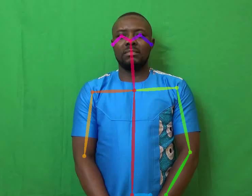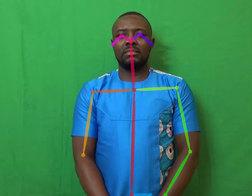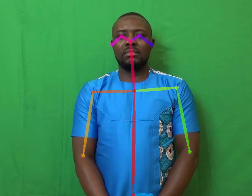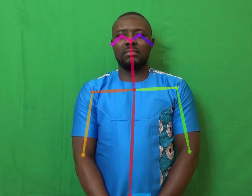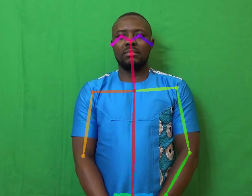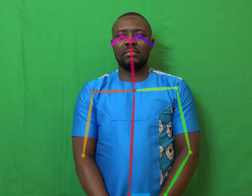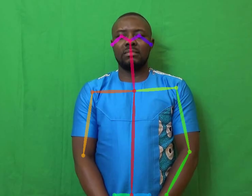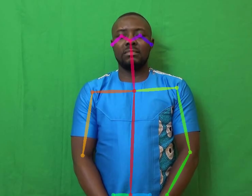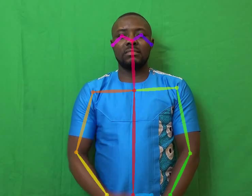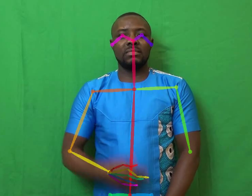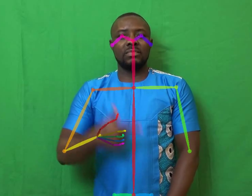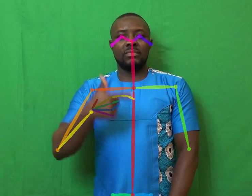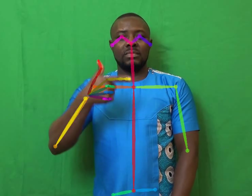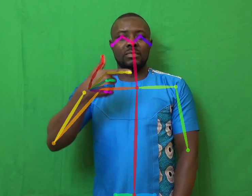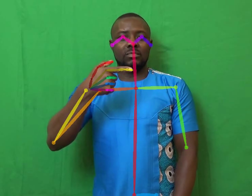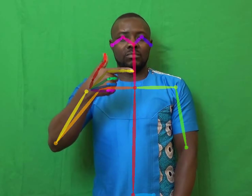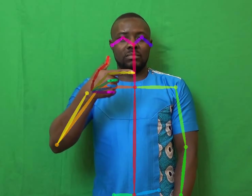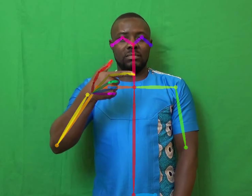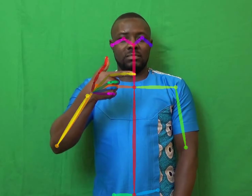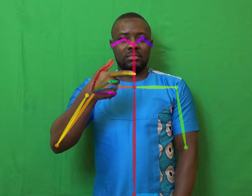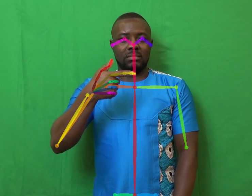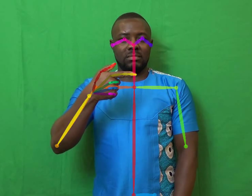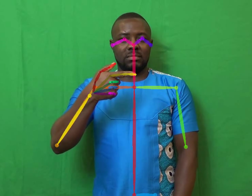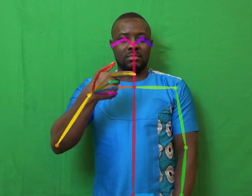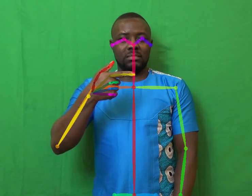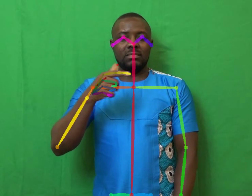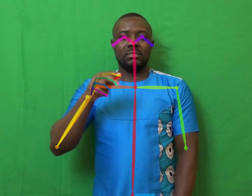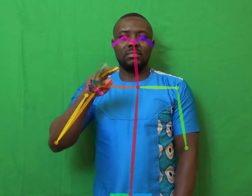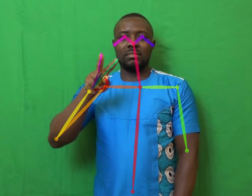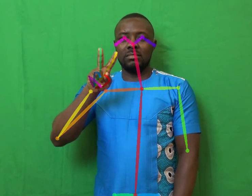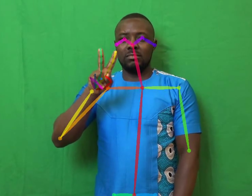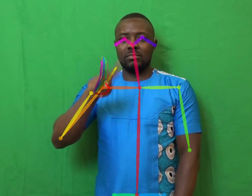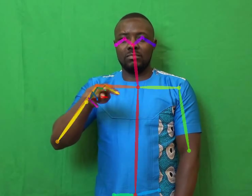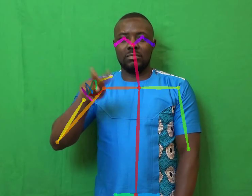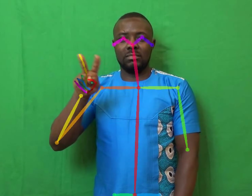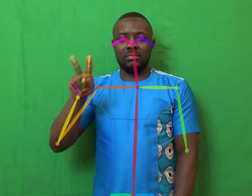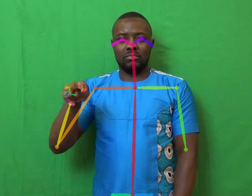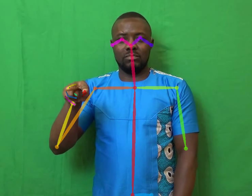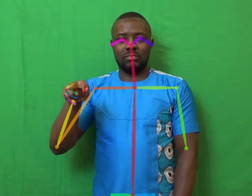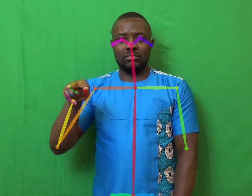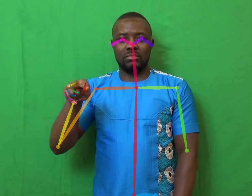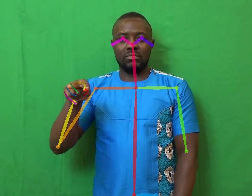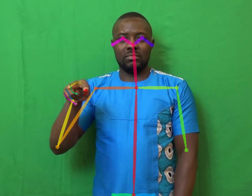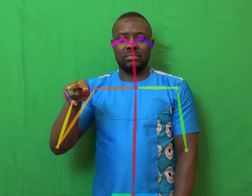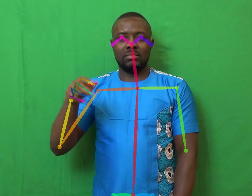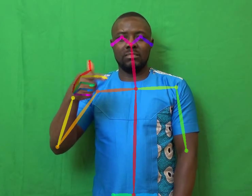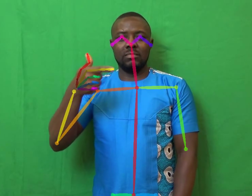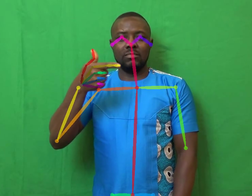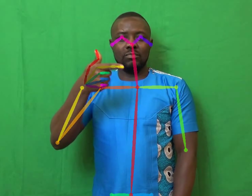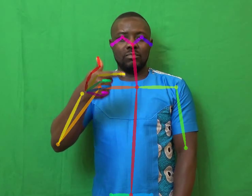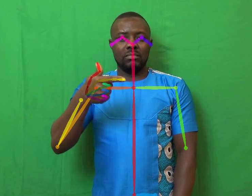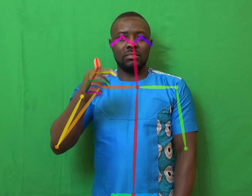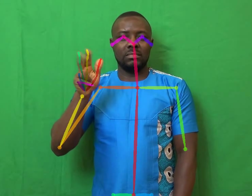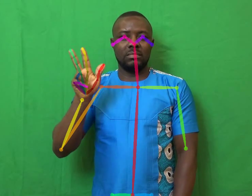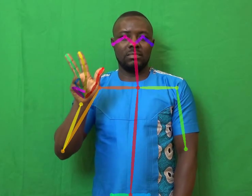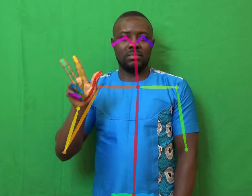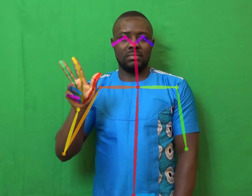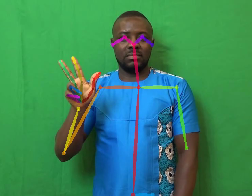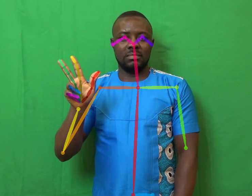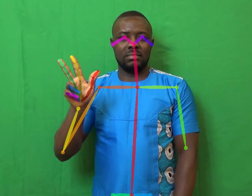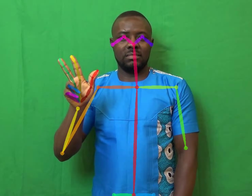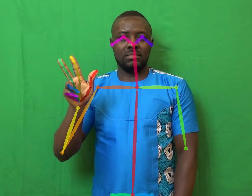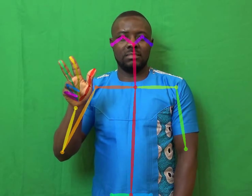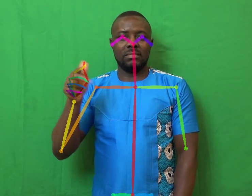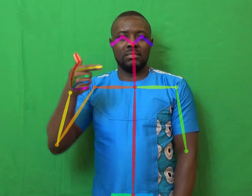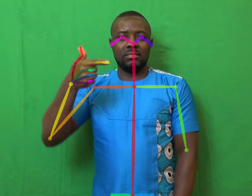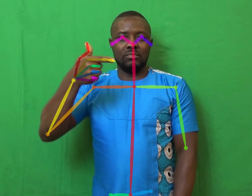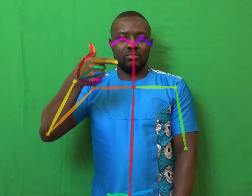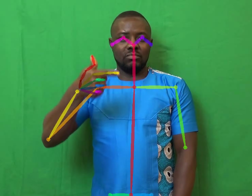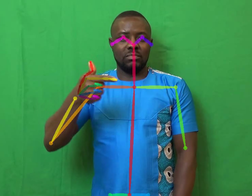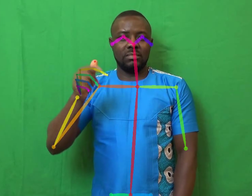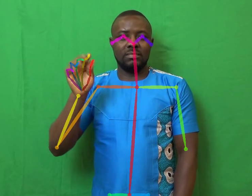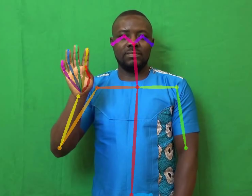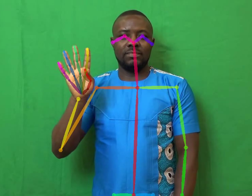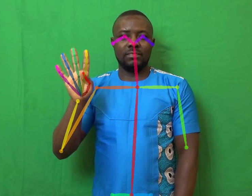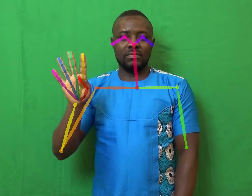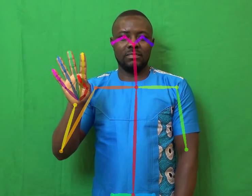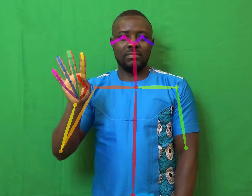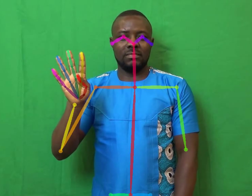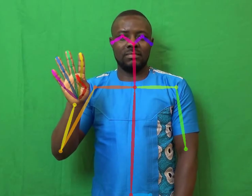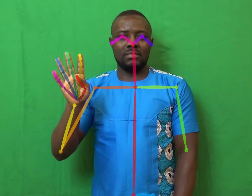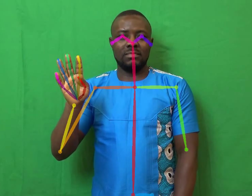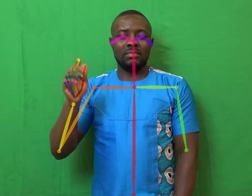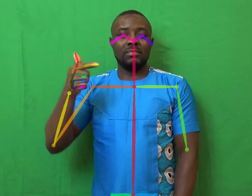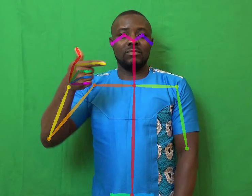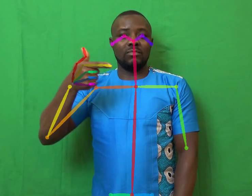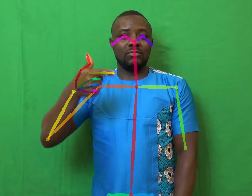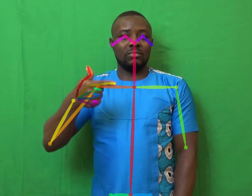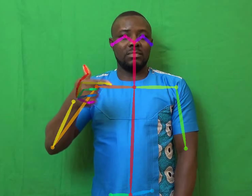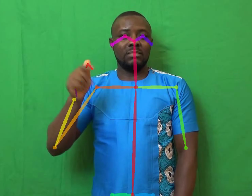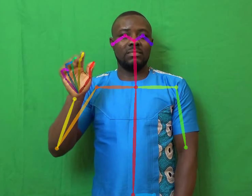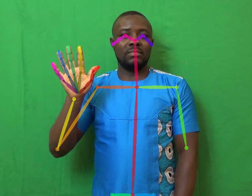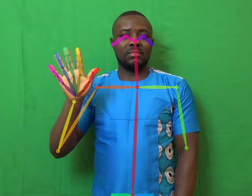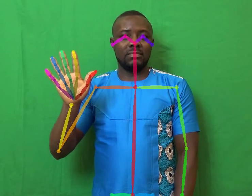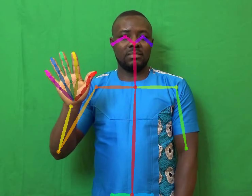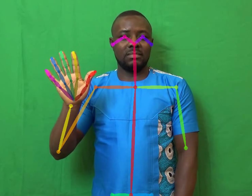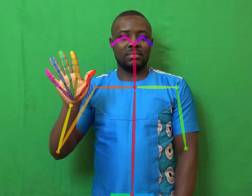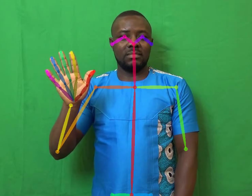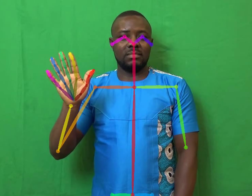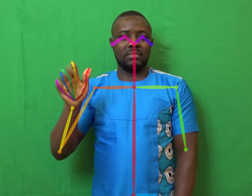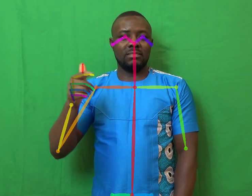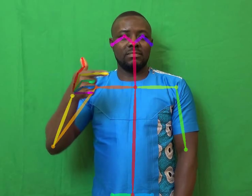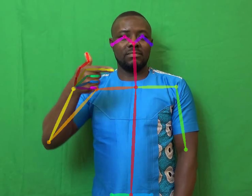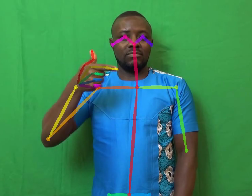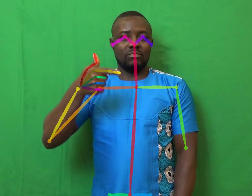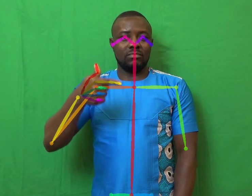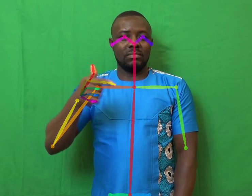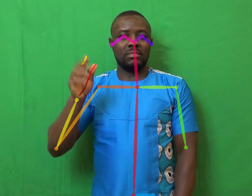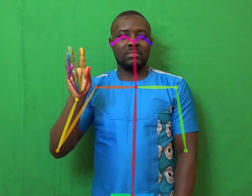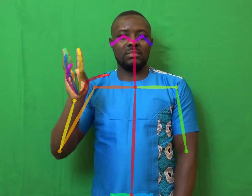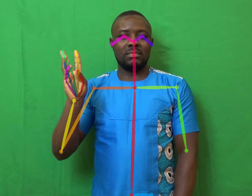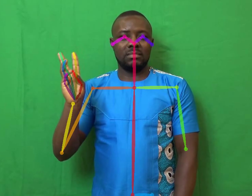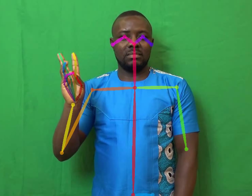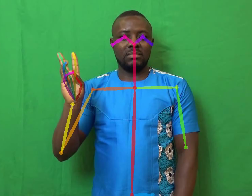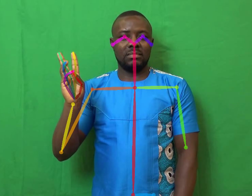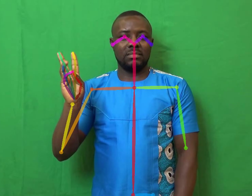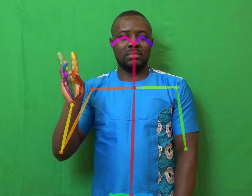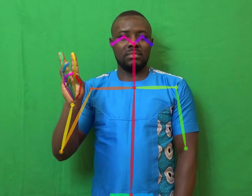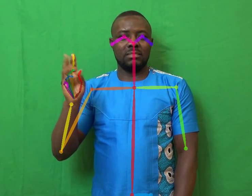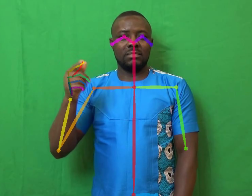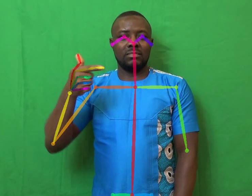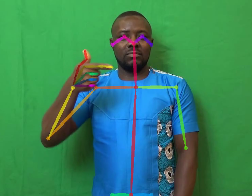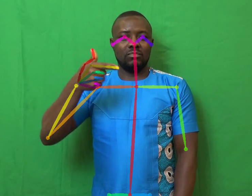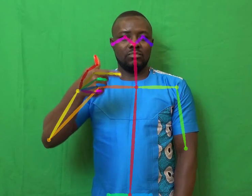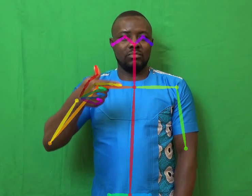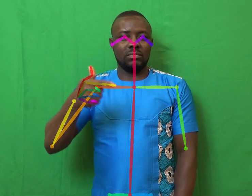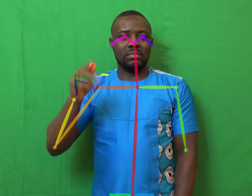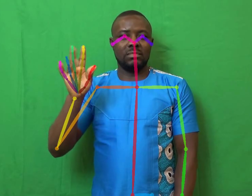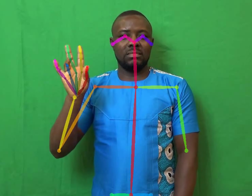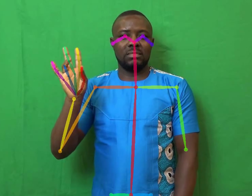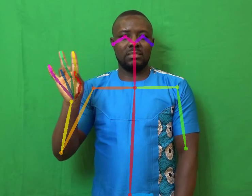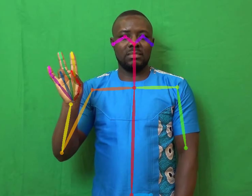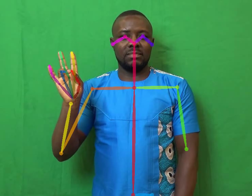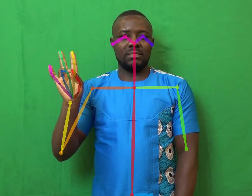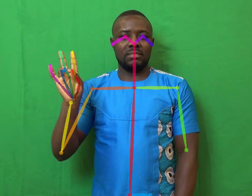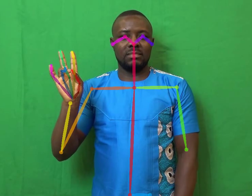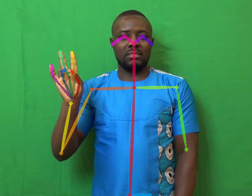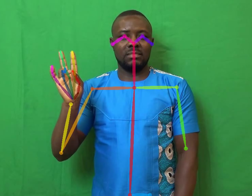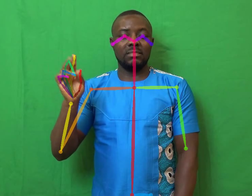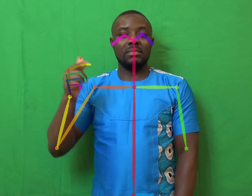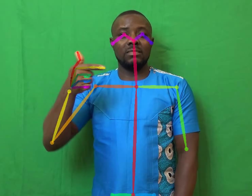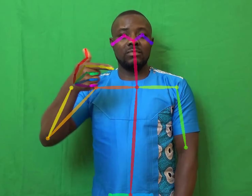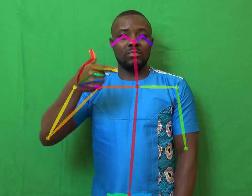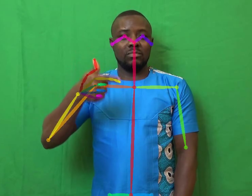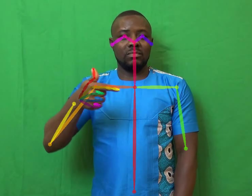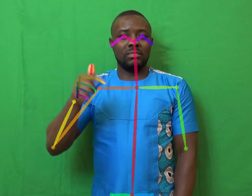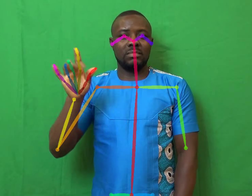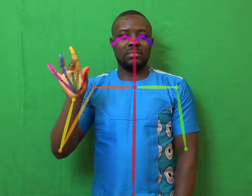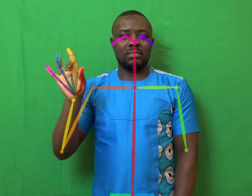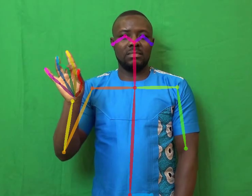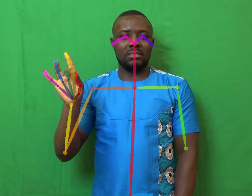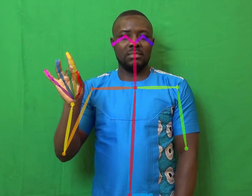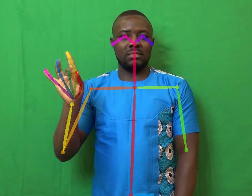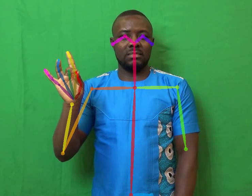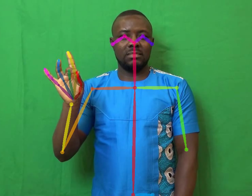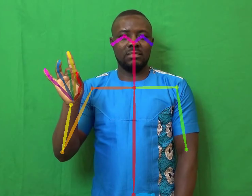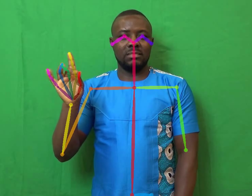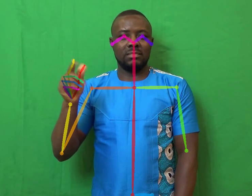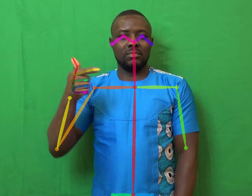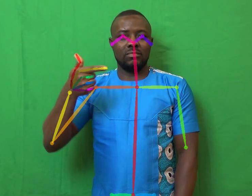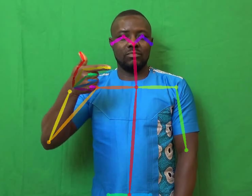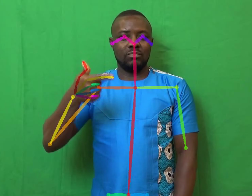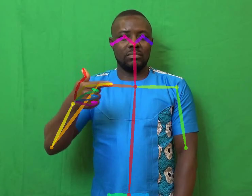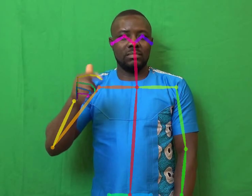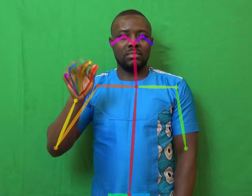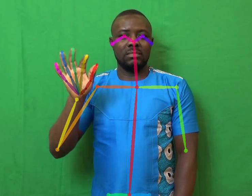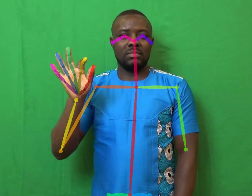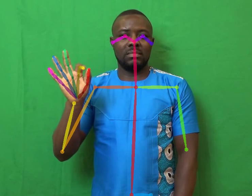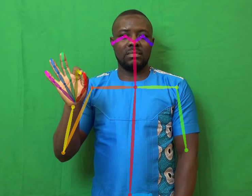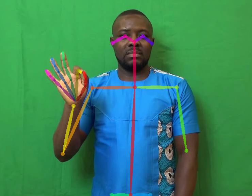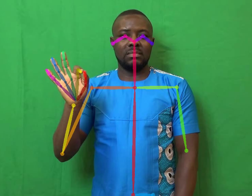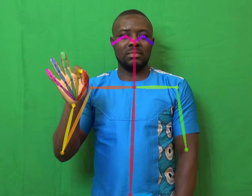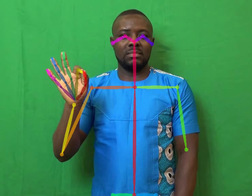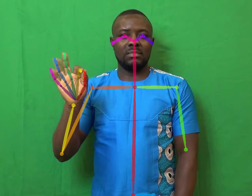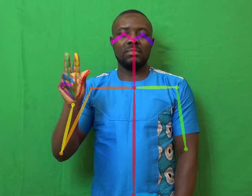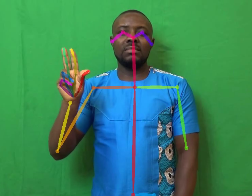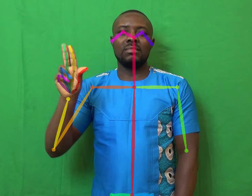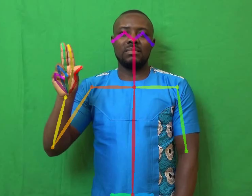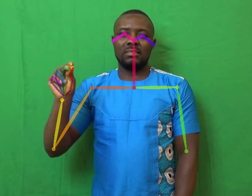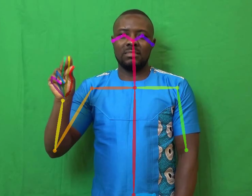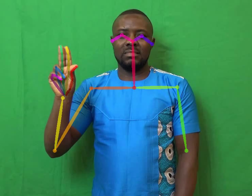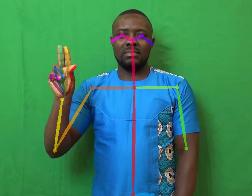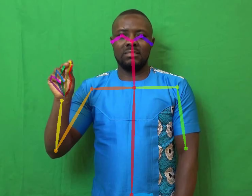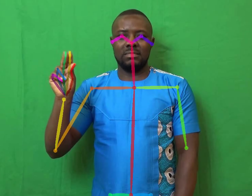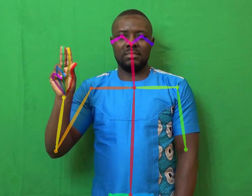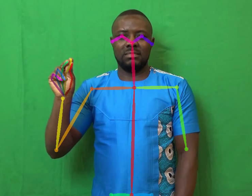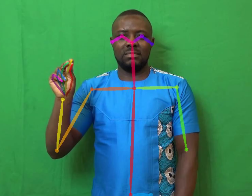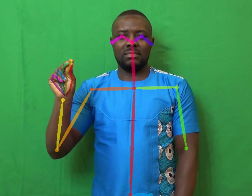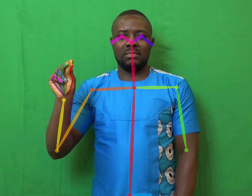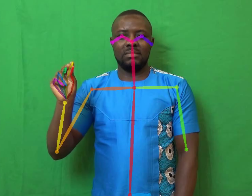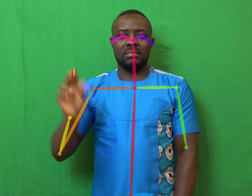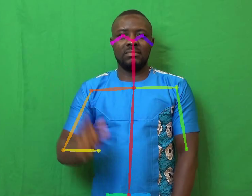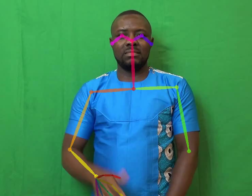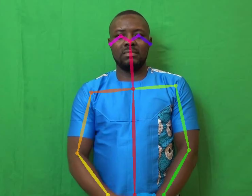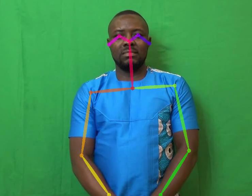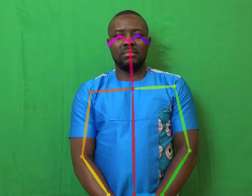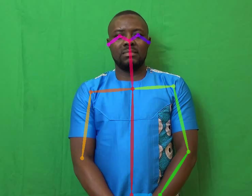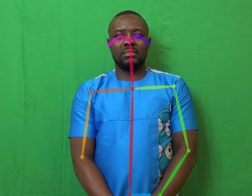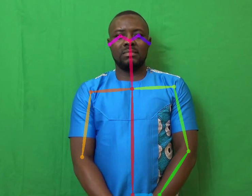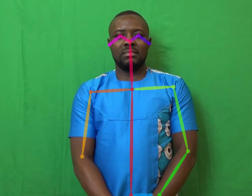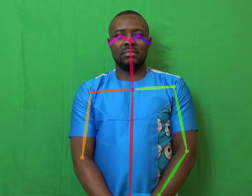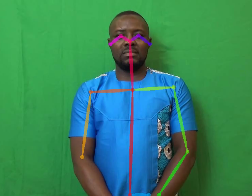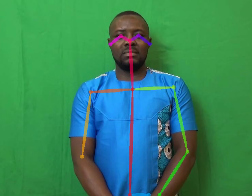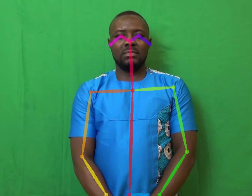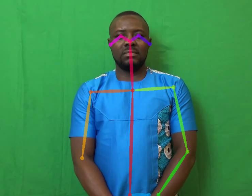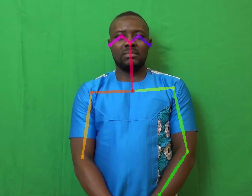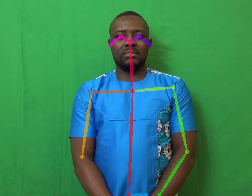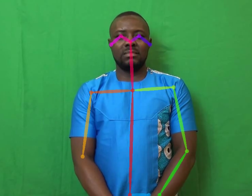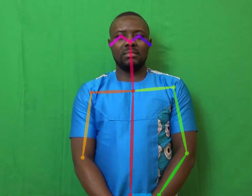21 22 23 24 25 26 27 28 29 30